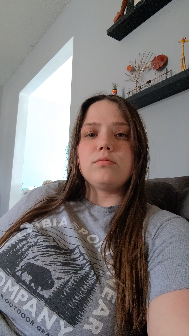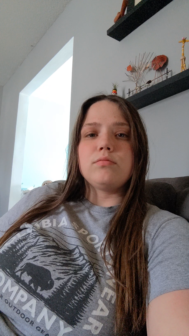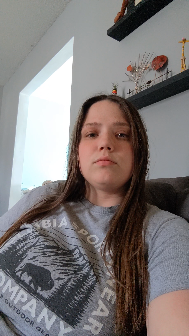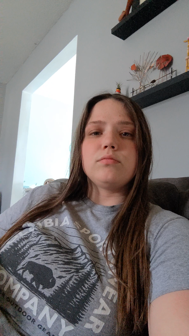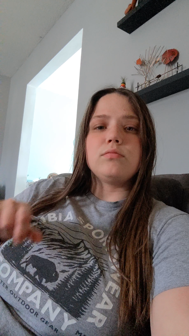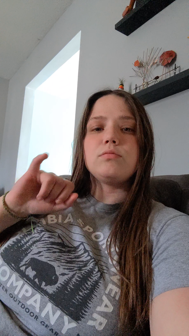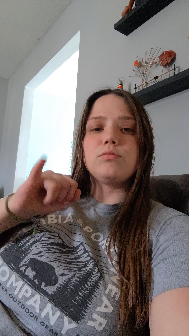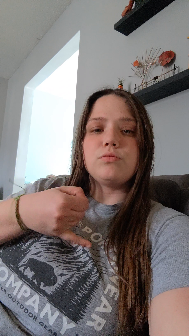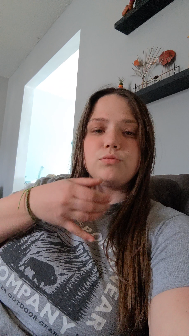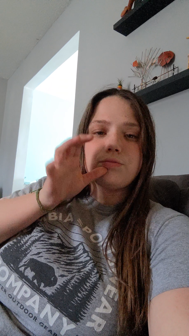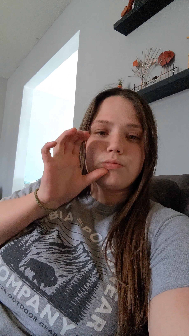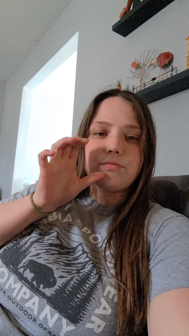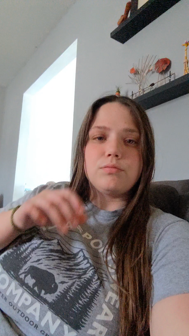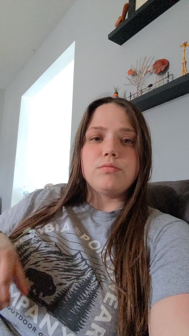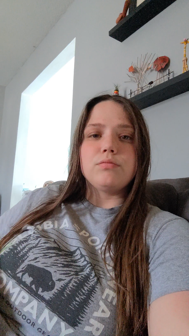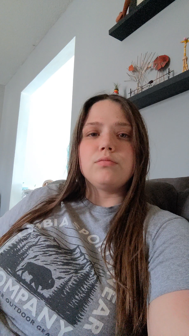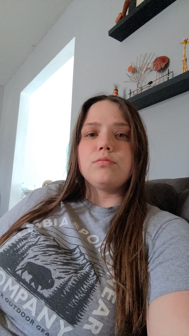juice